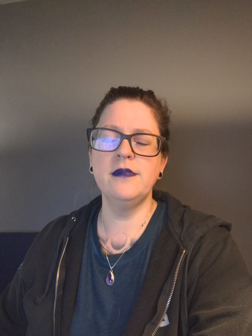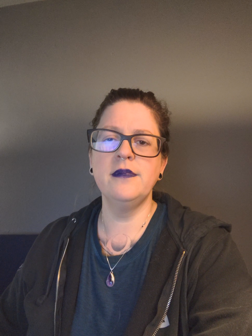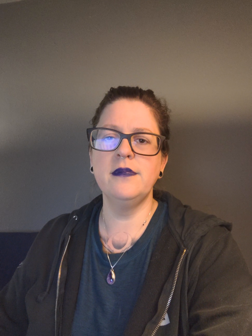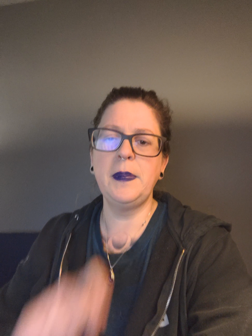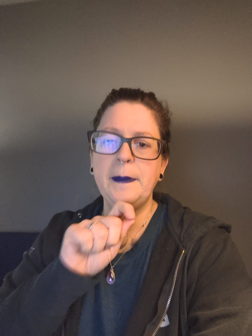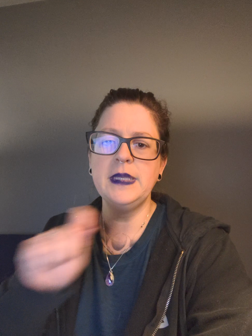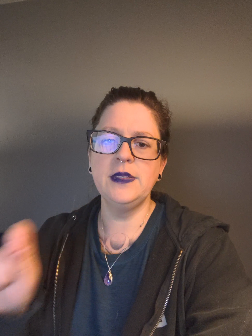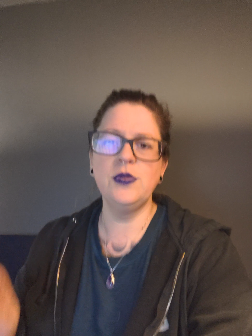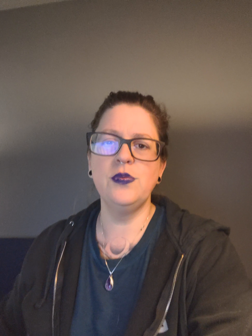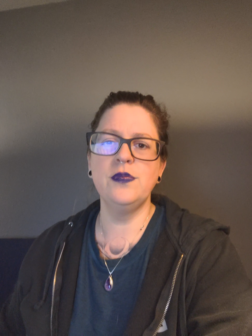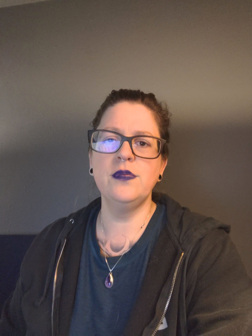pencil